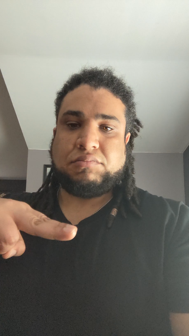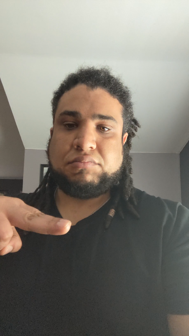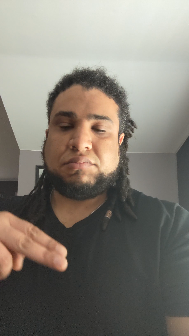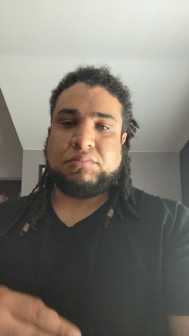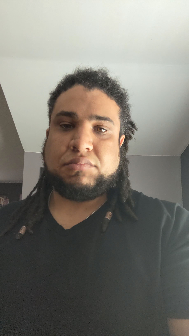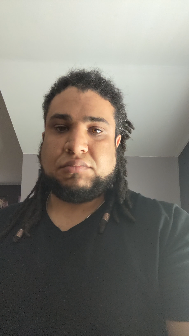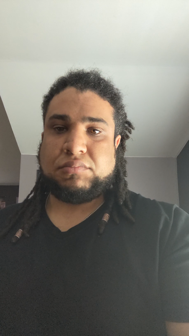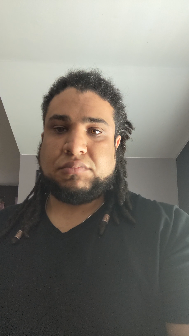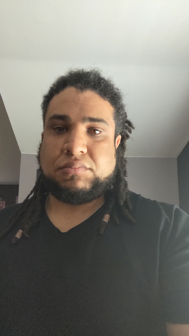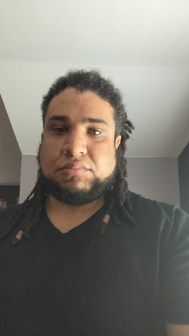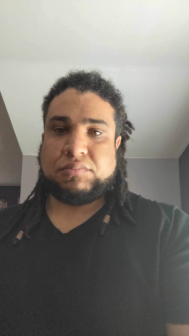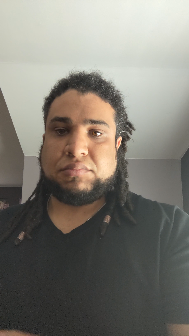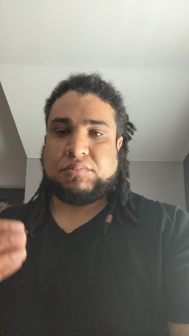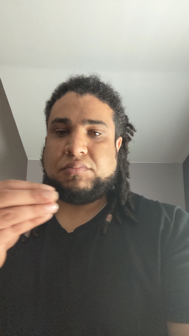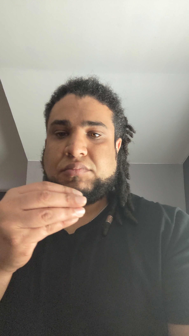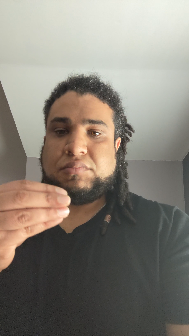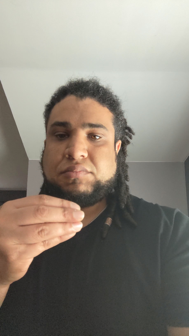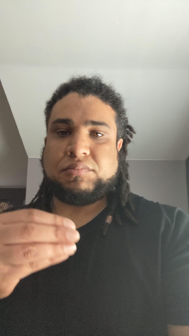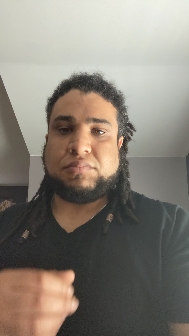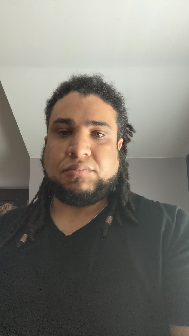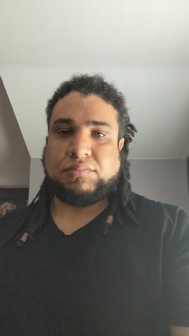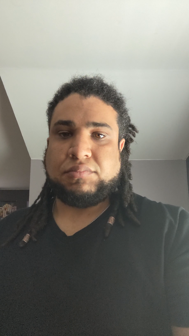more